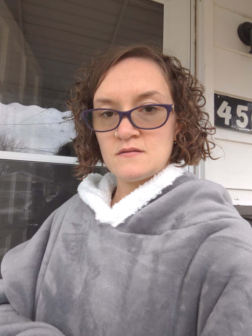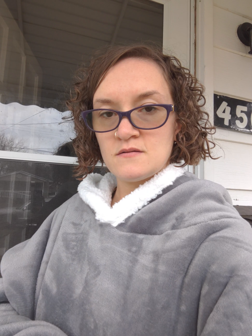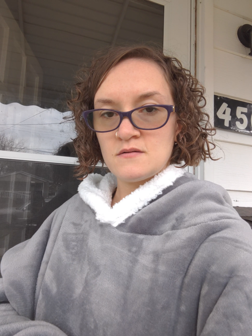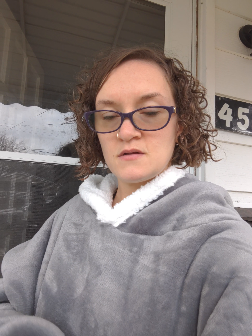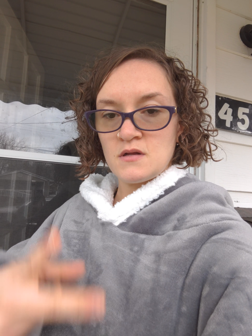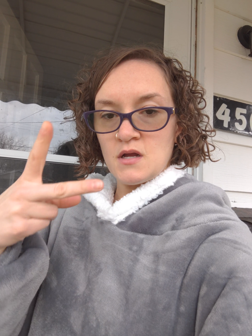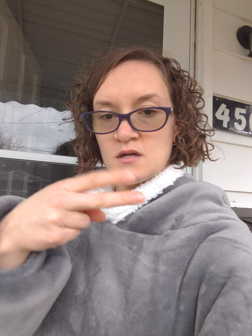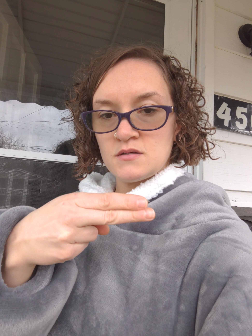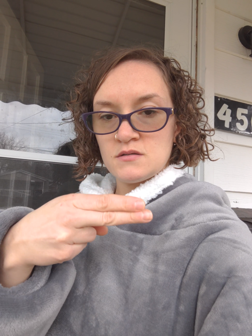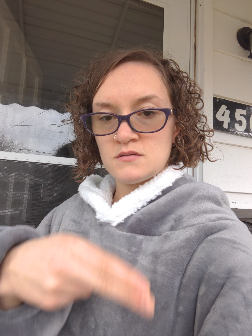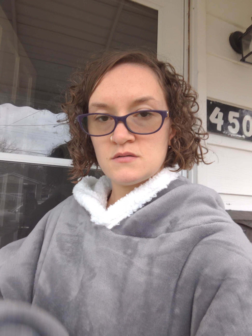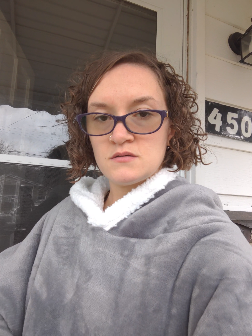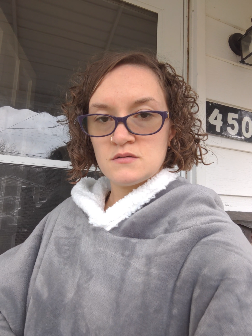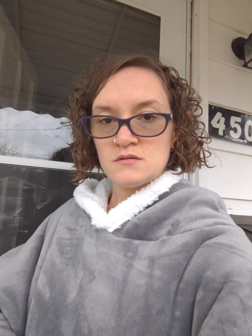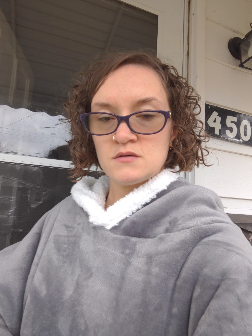cut